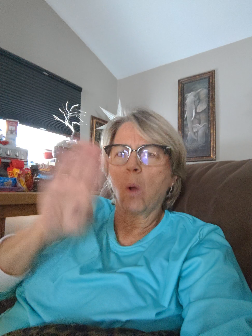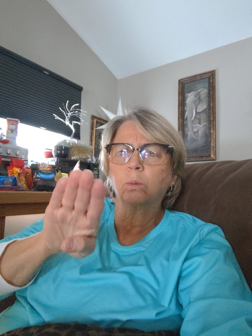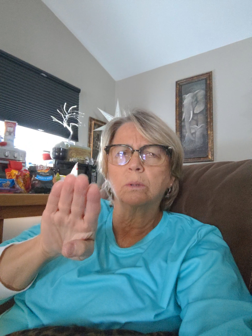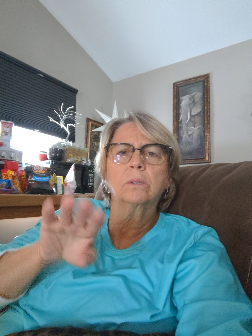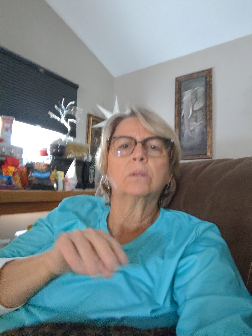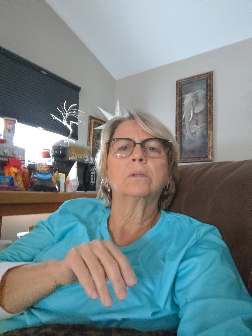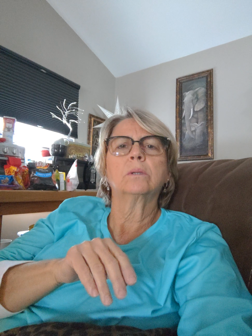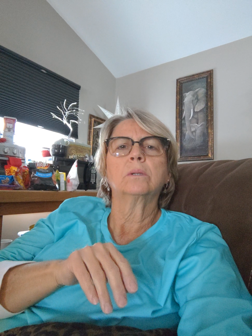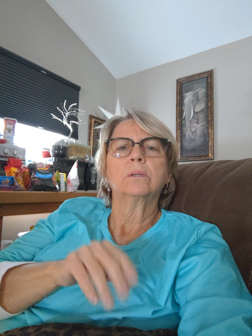close